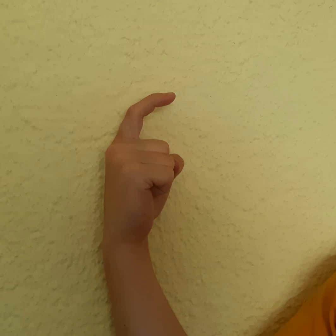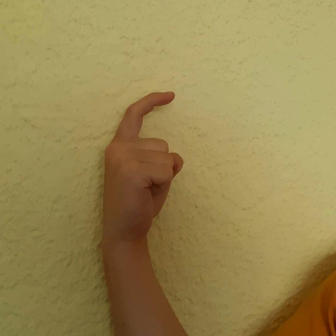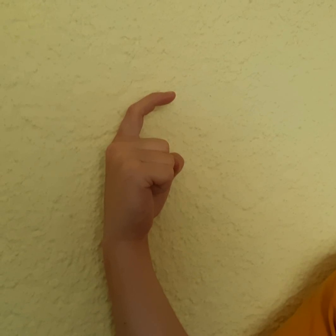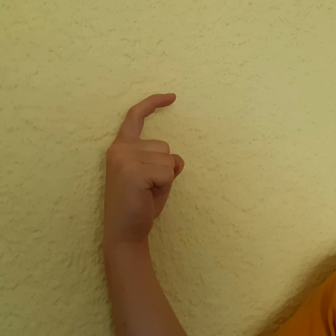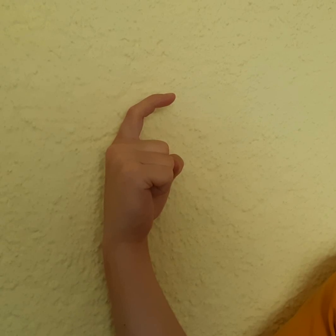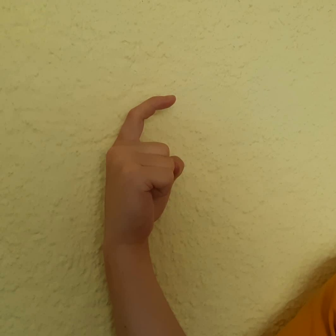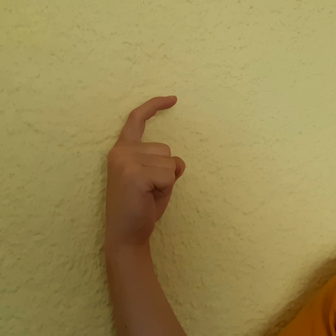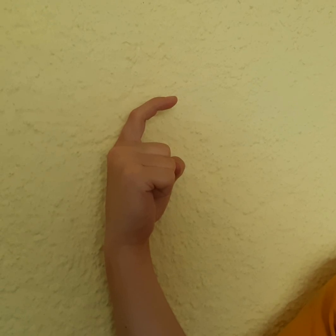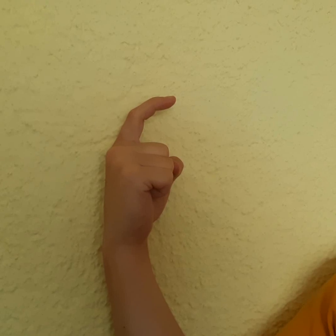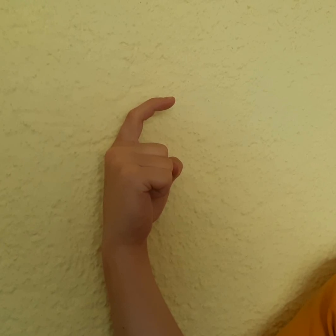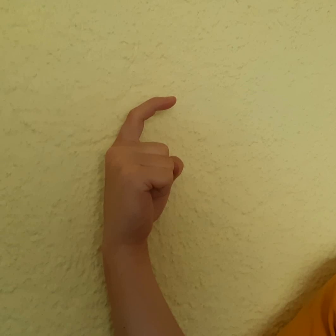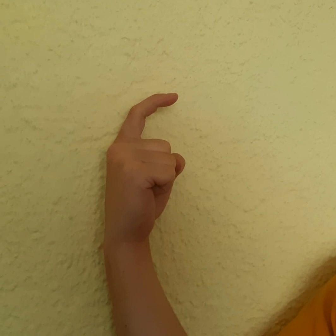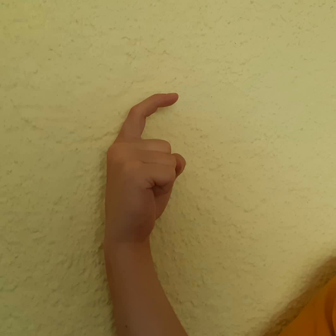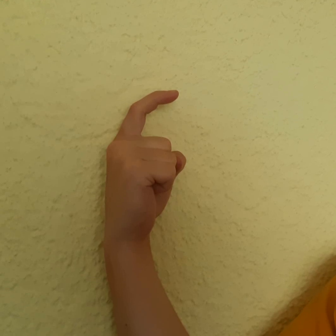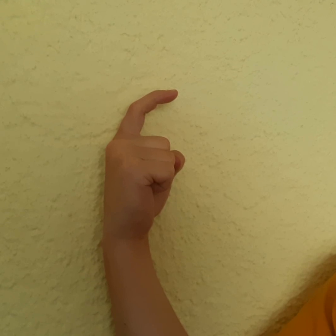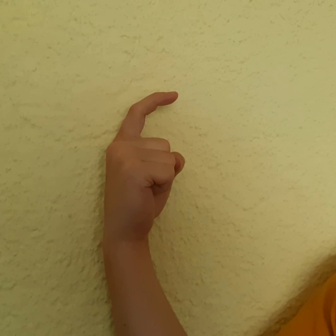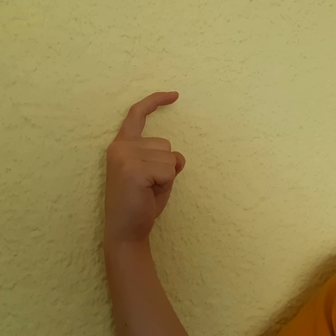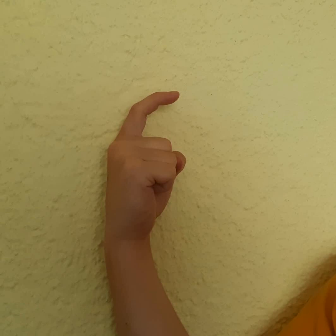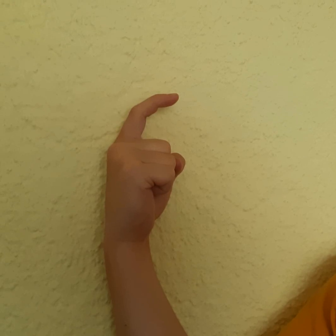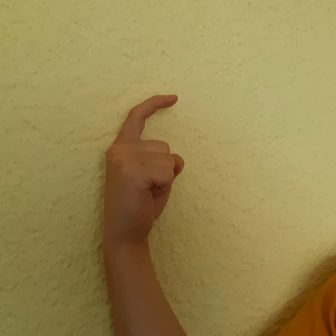Х